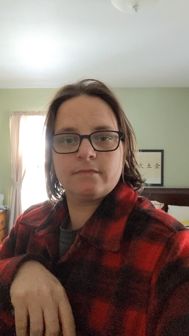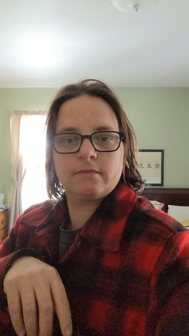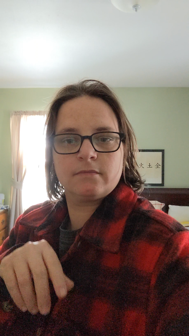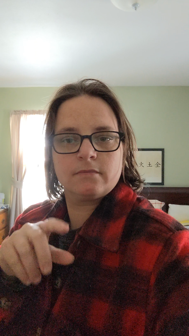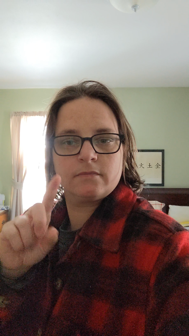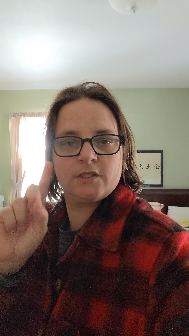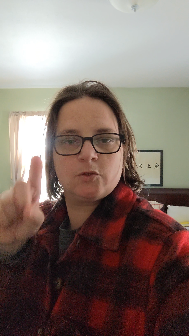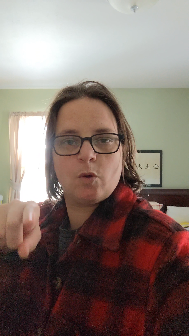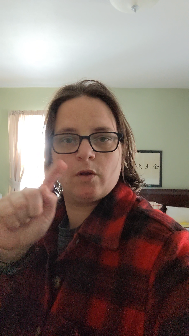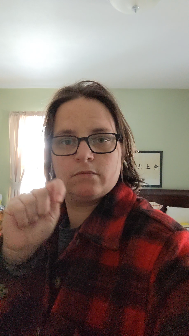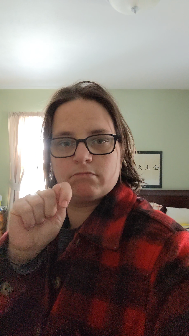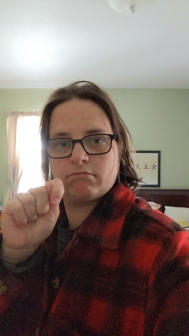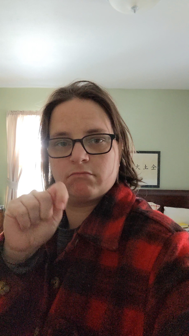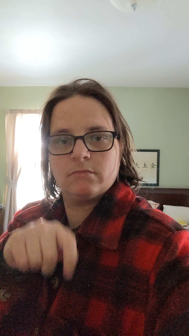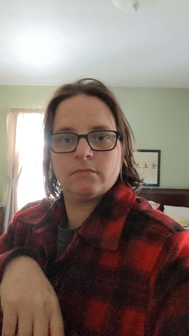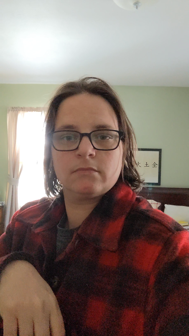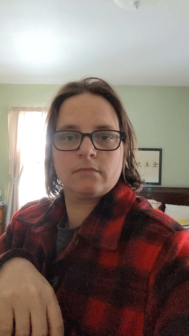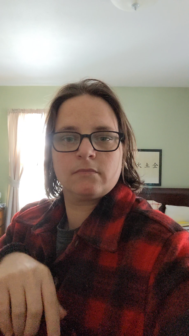go potty